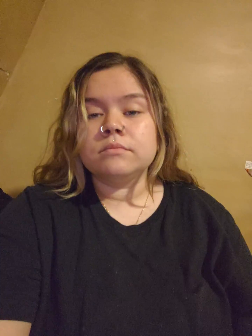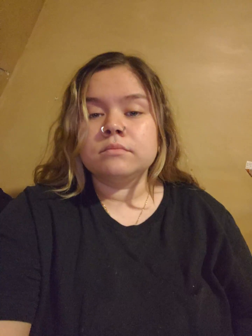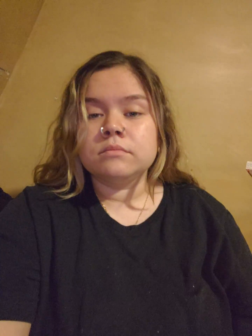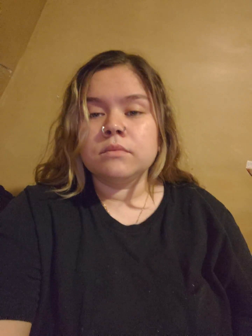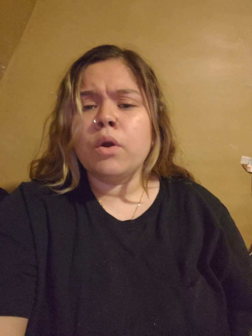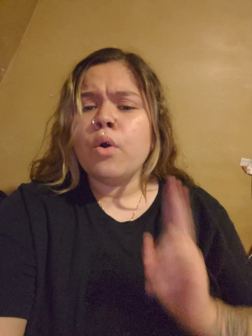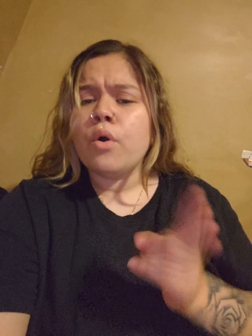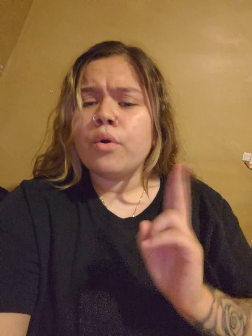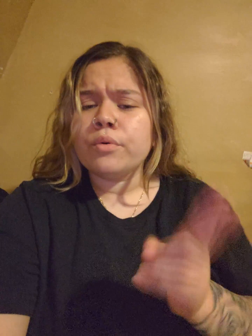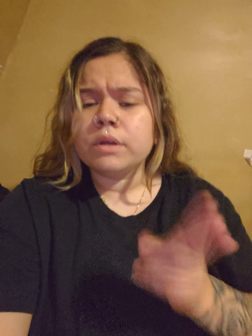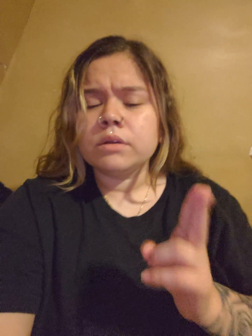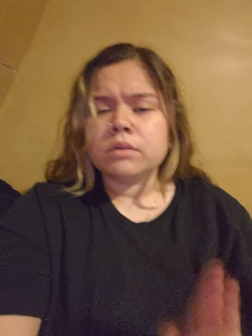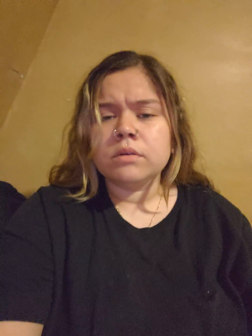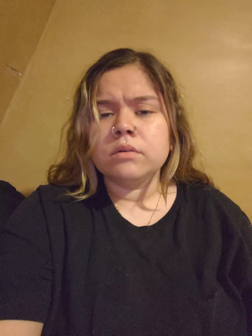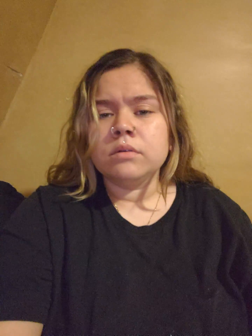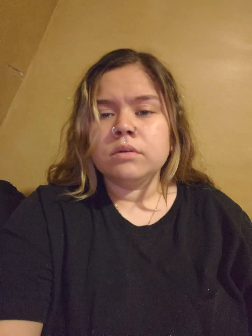hurry